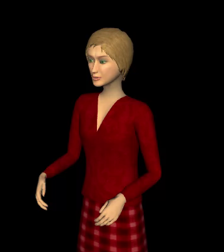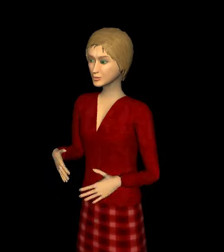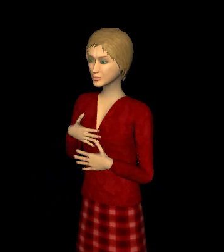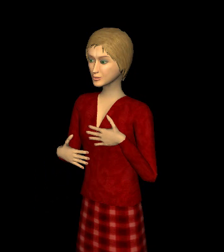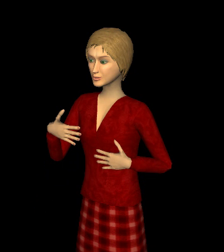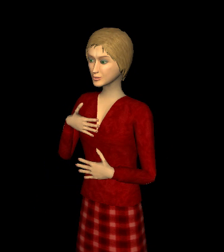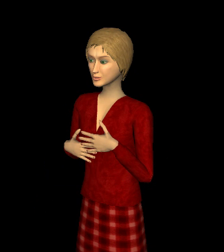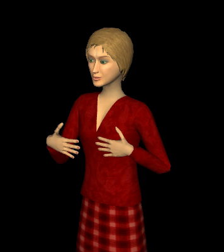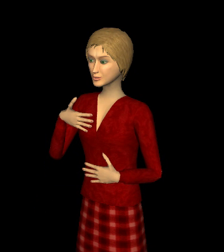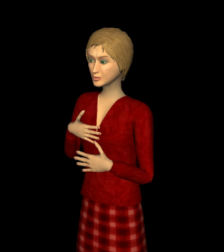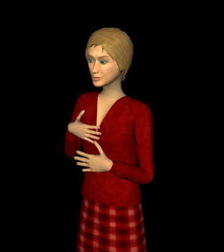متعب